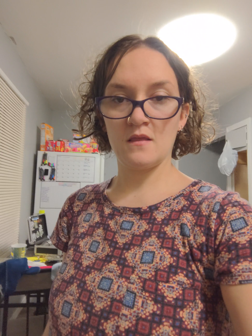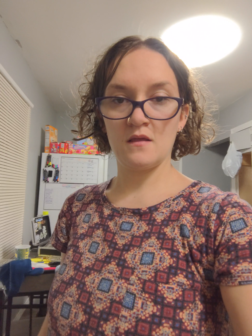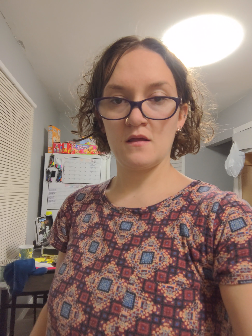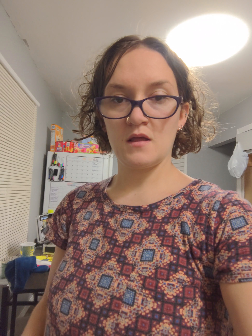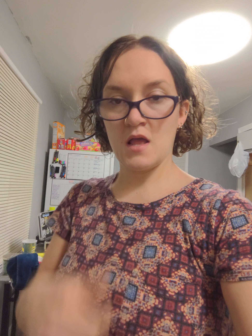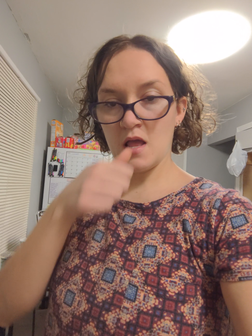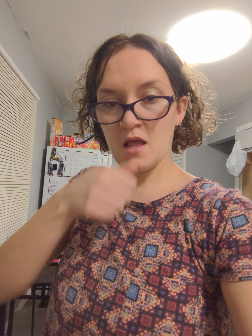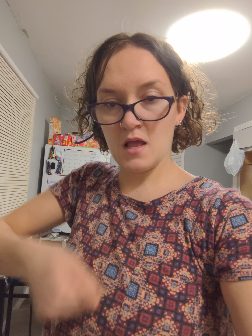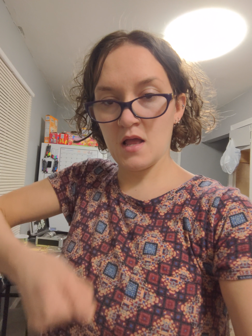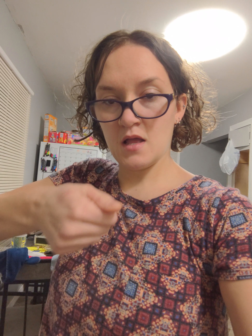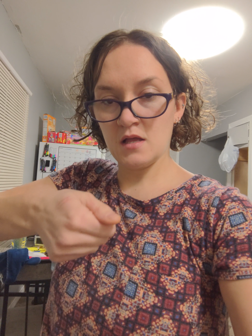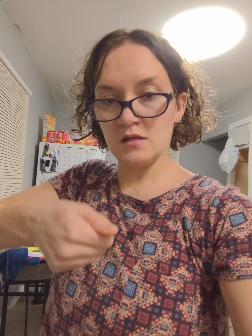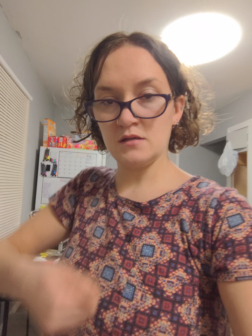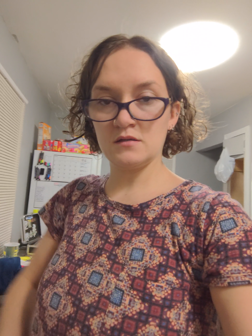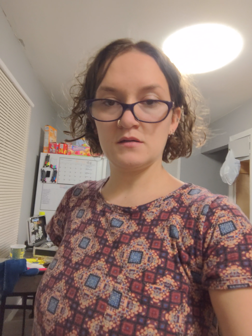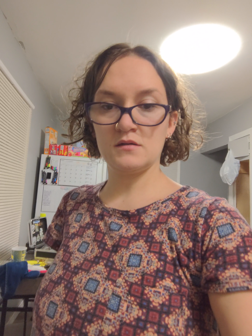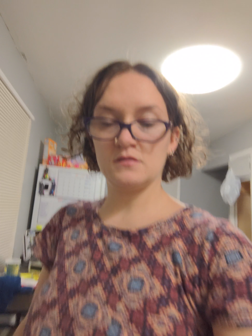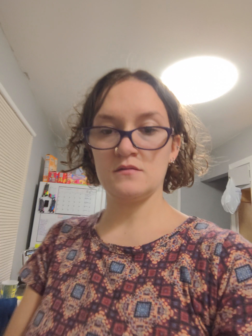hide